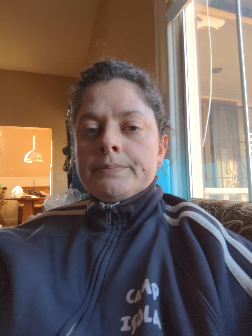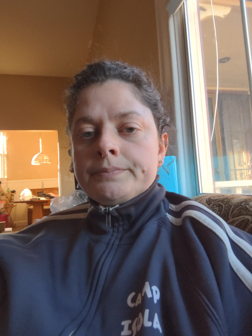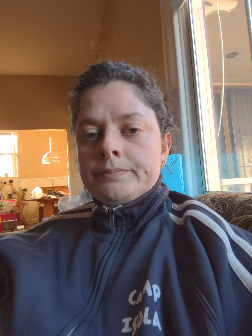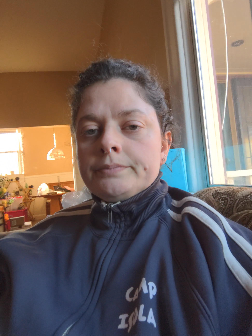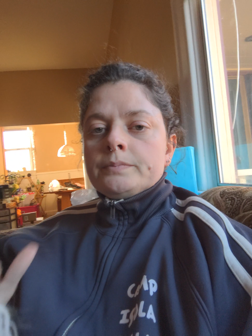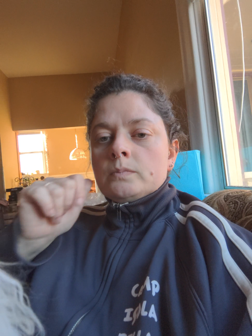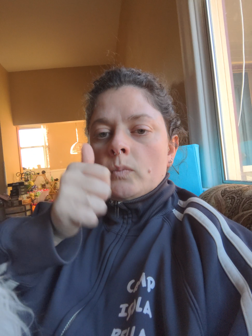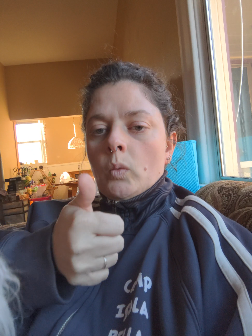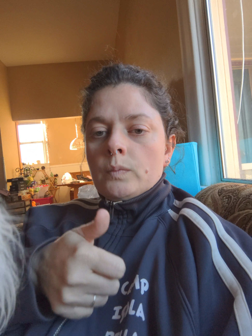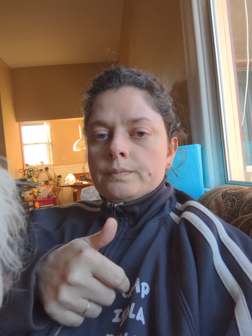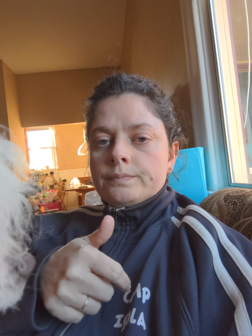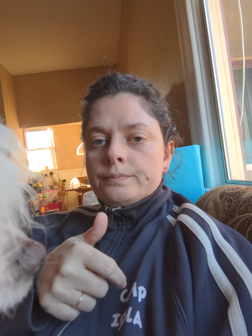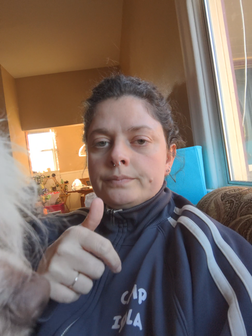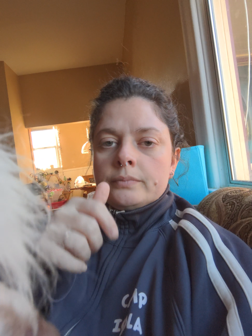tomorrow